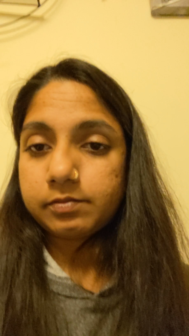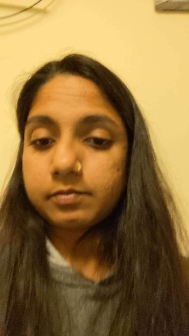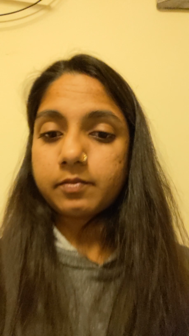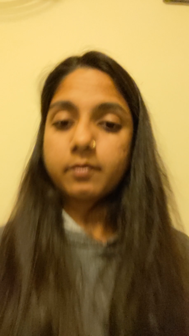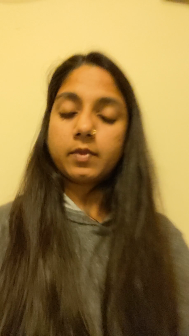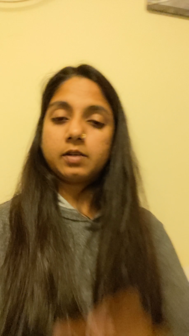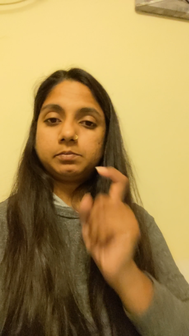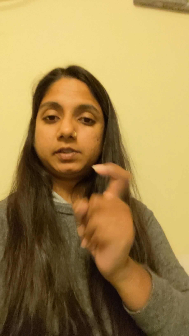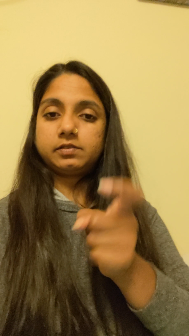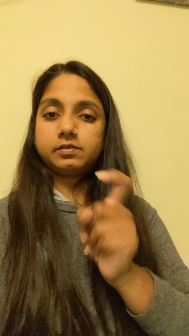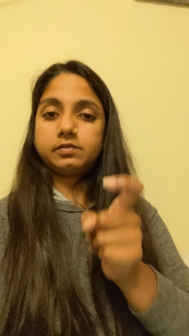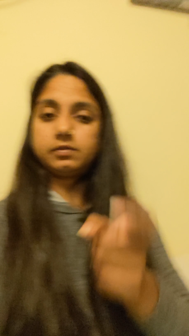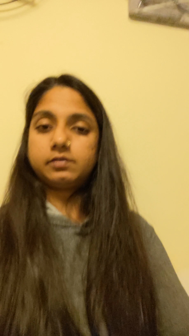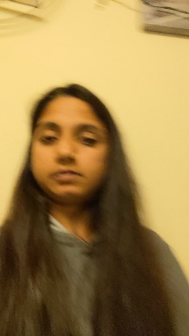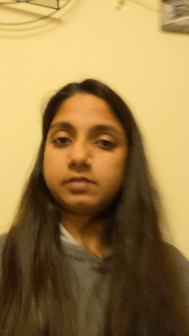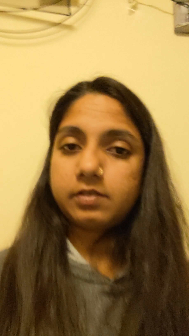present